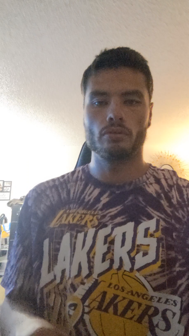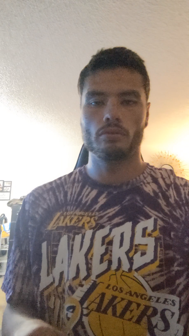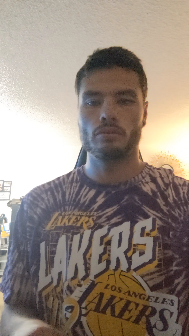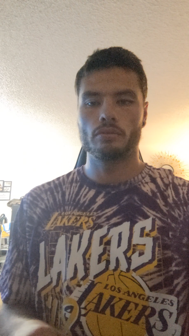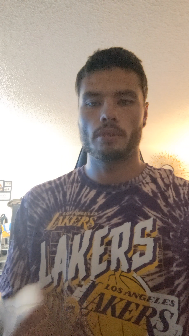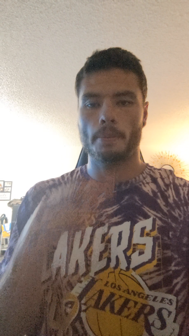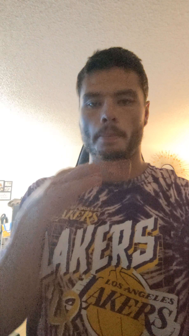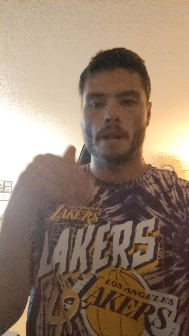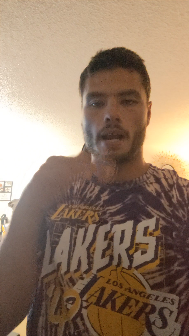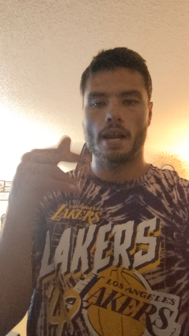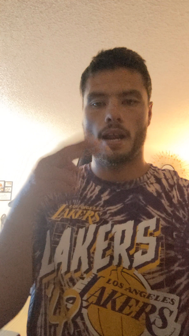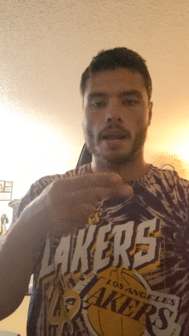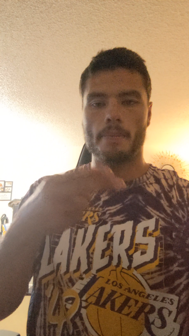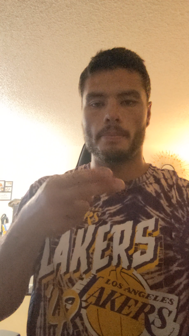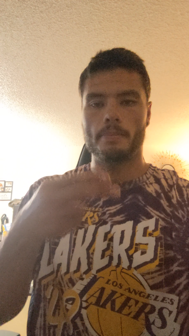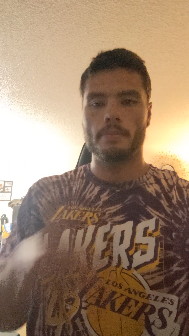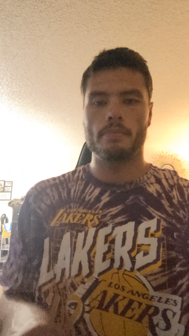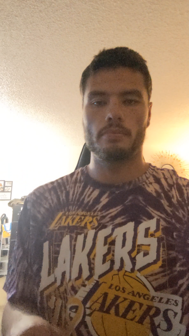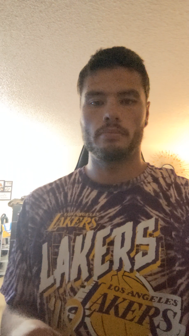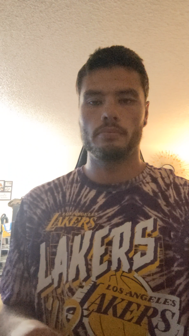pet's name